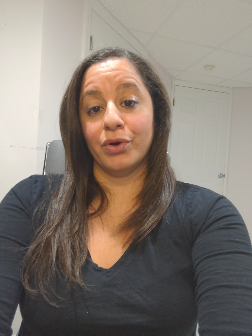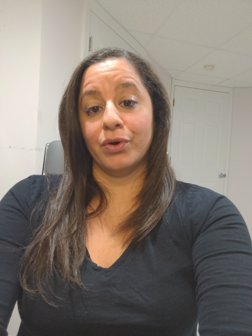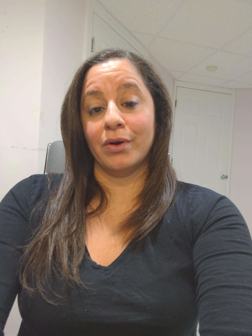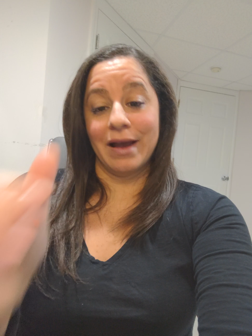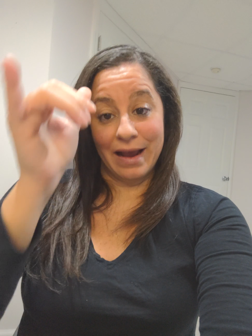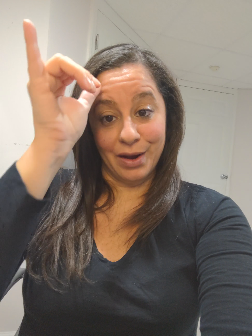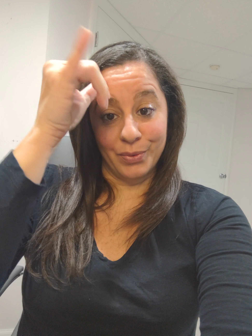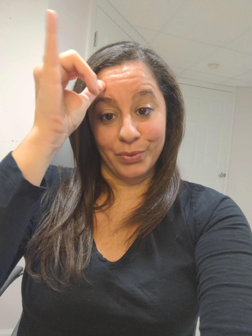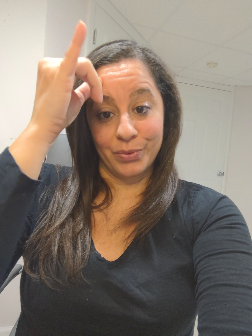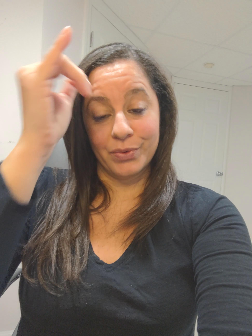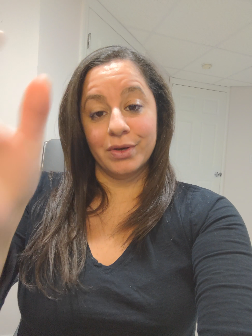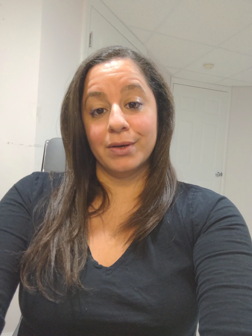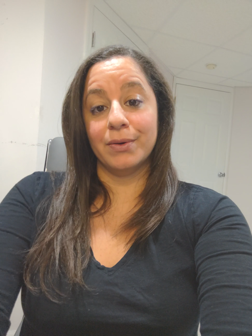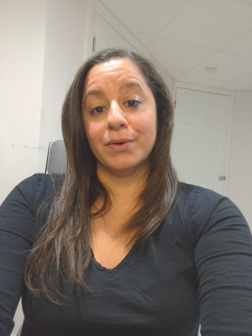cow